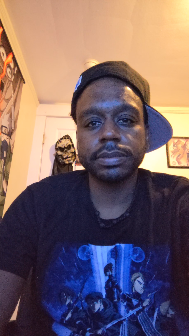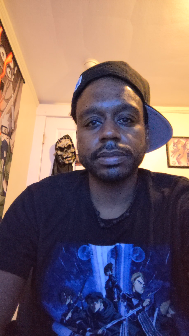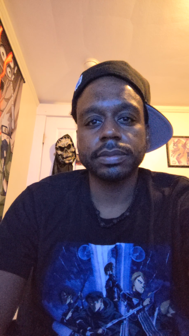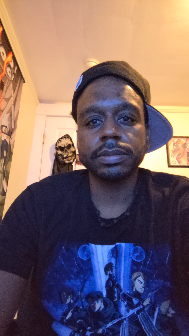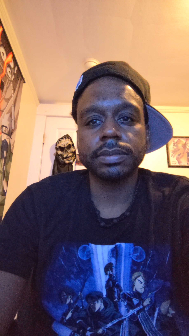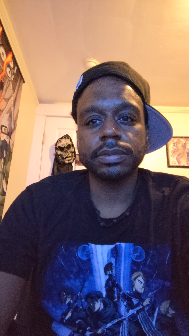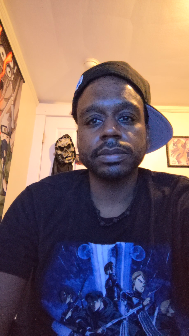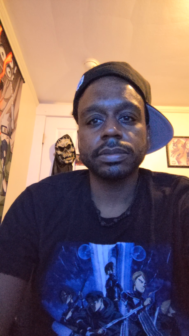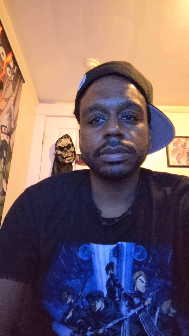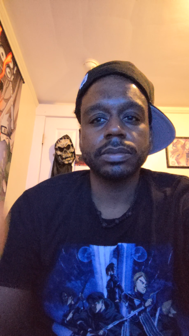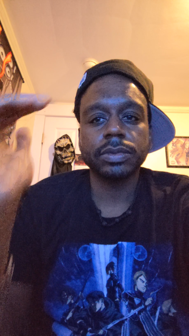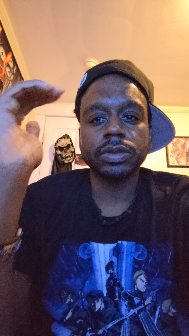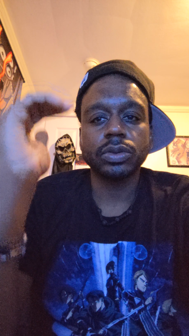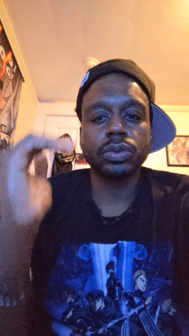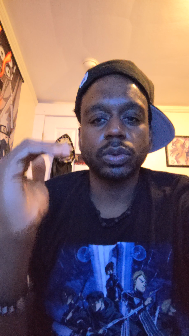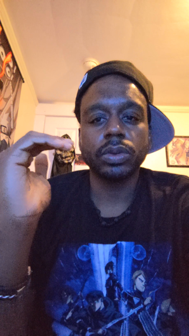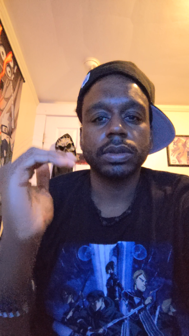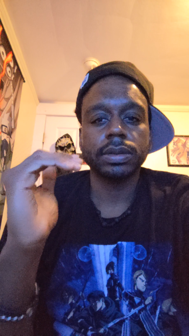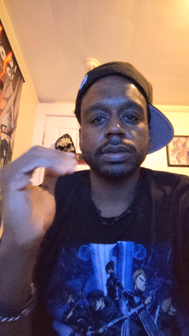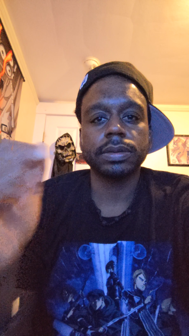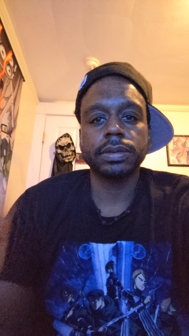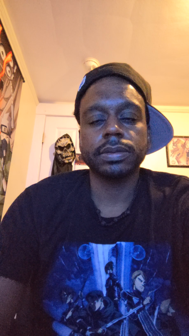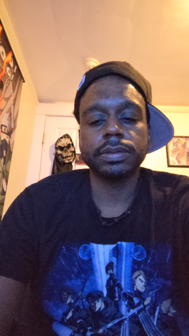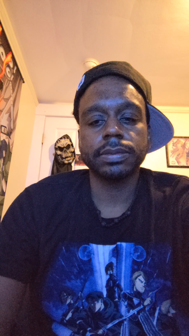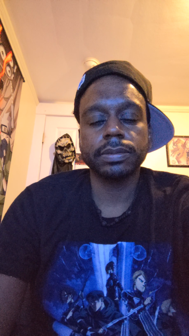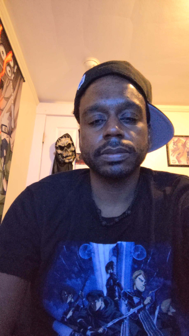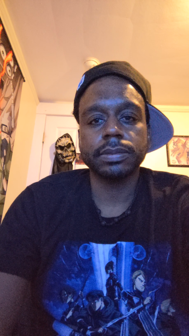short